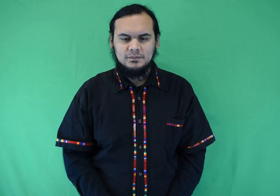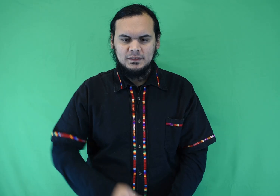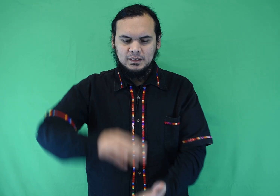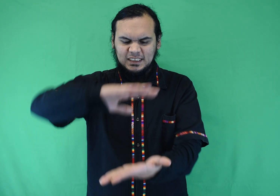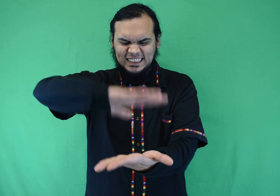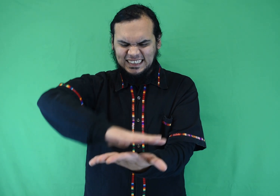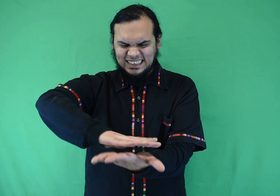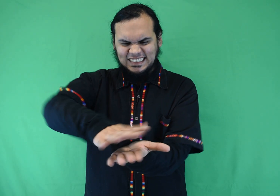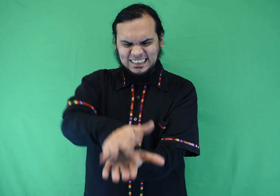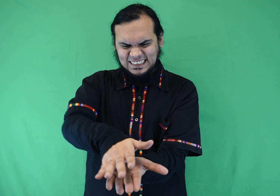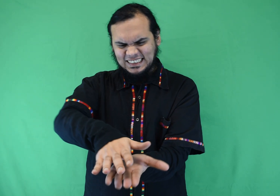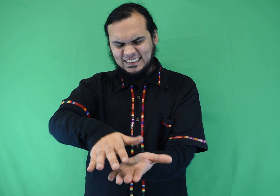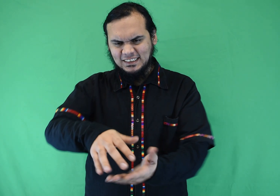presionar